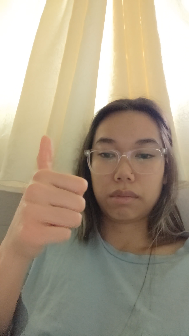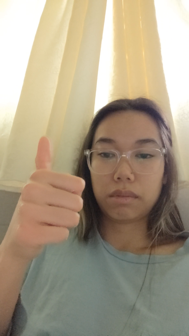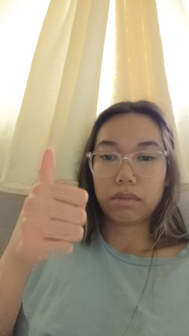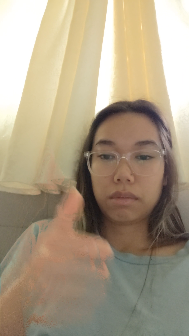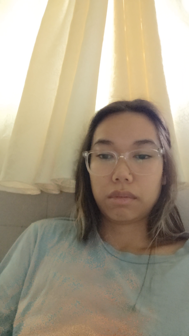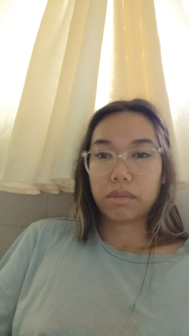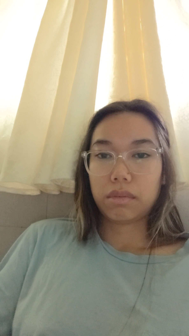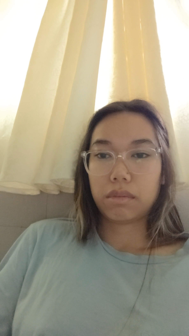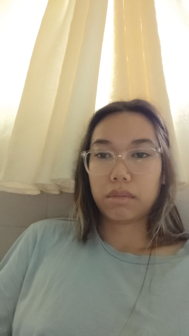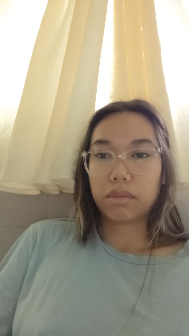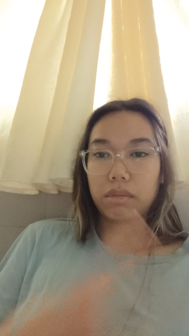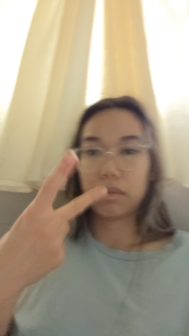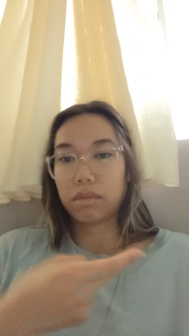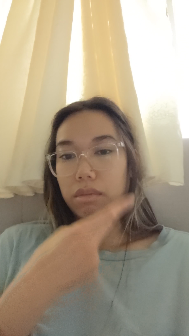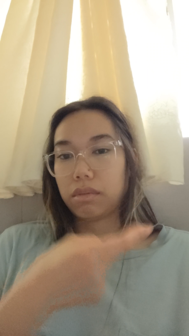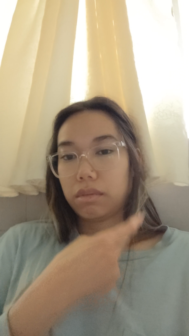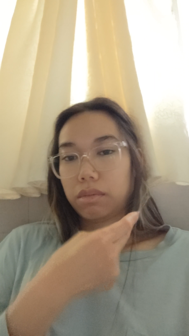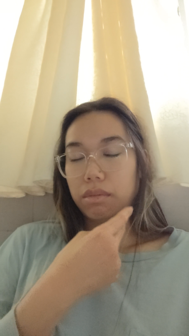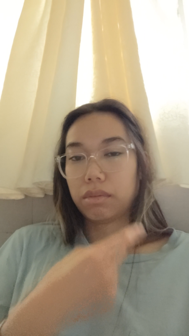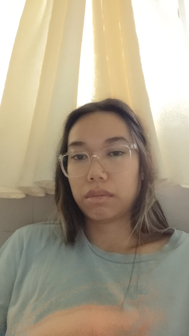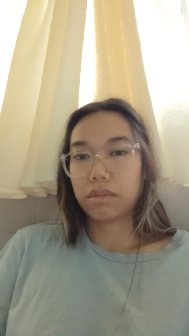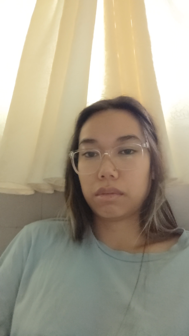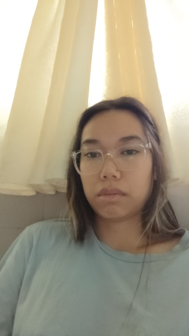sheep